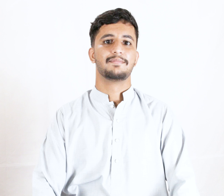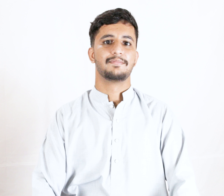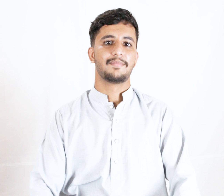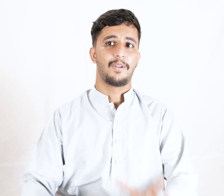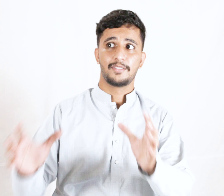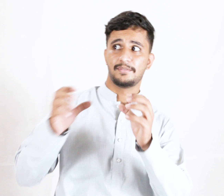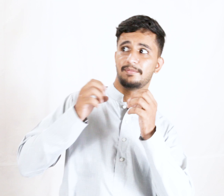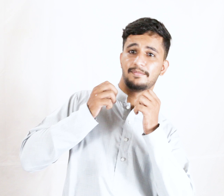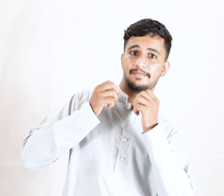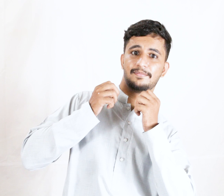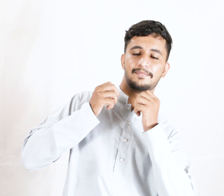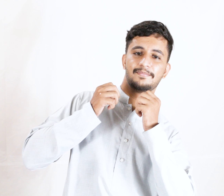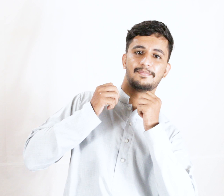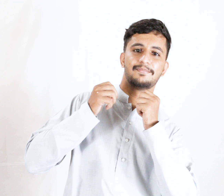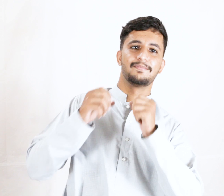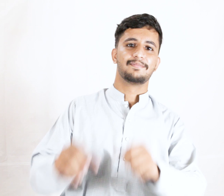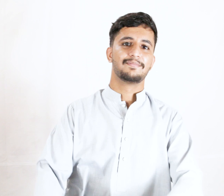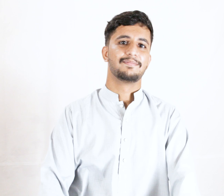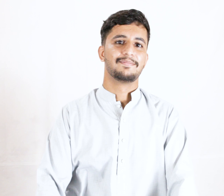scared